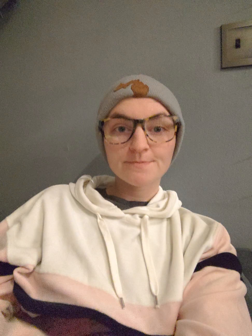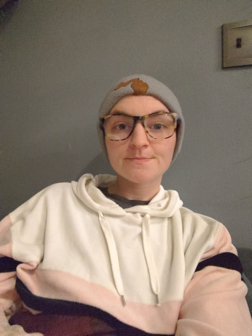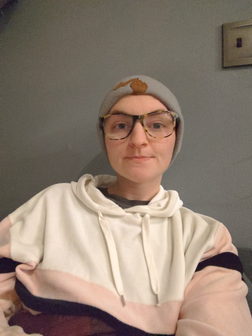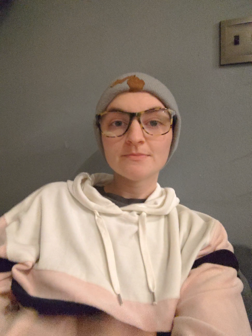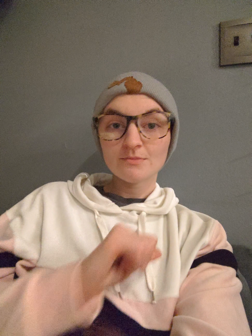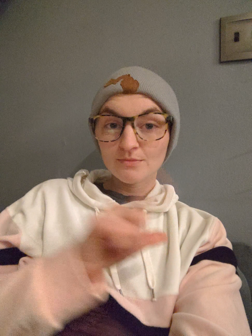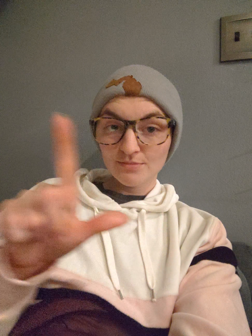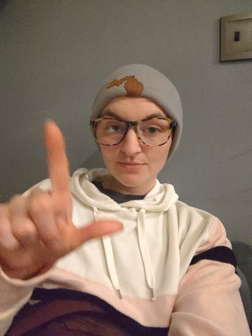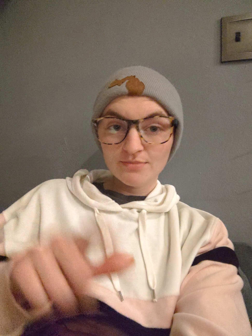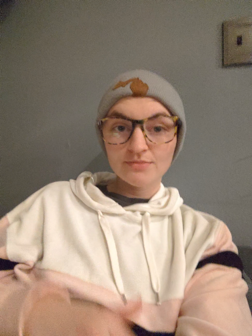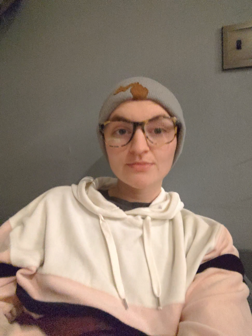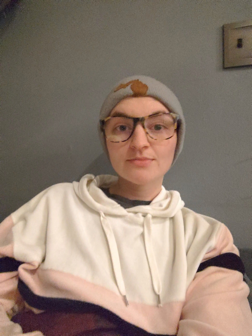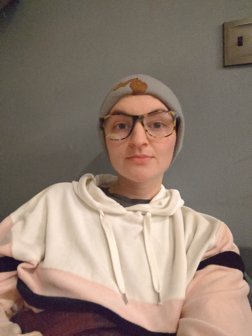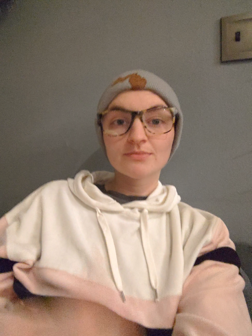all